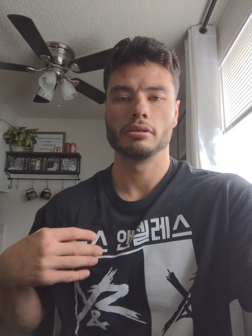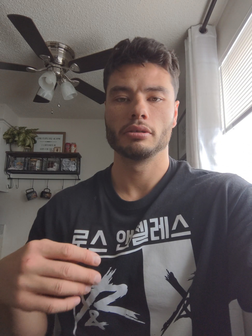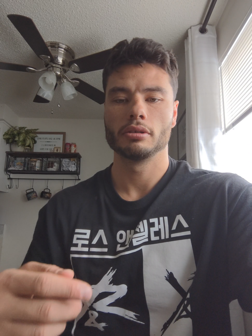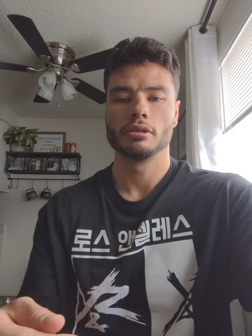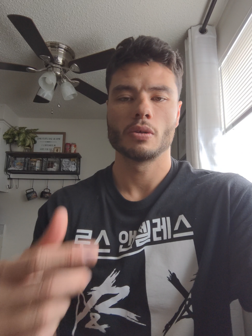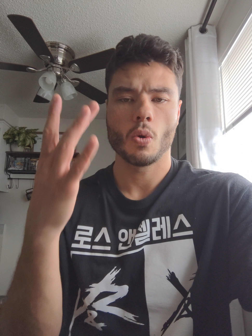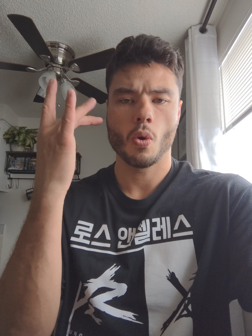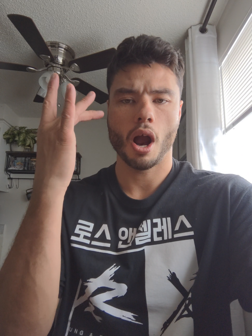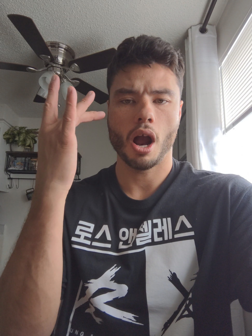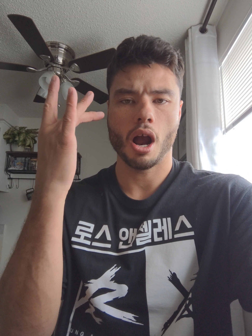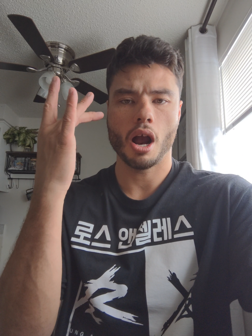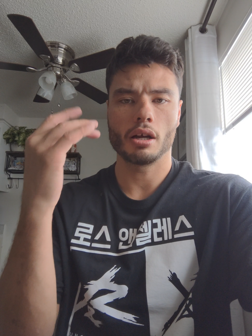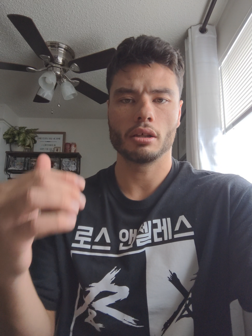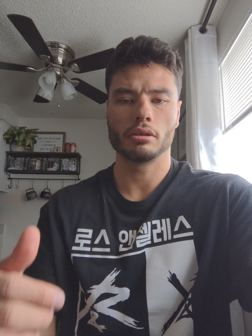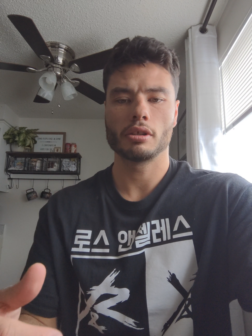why